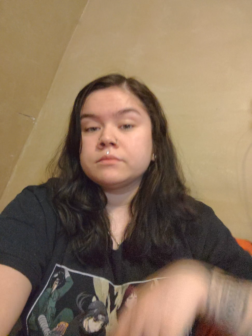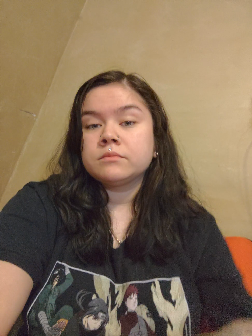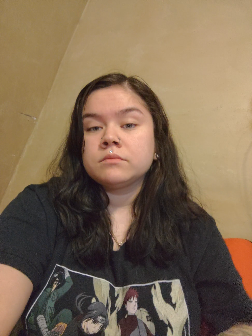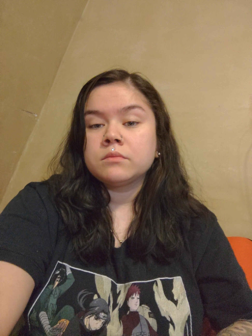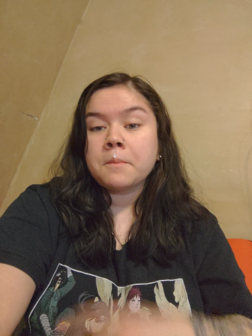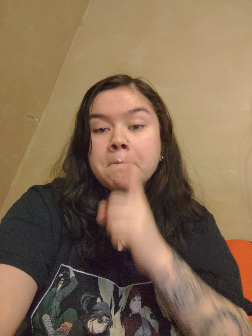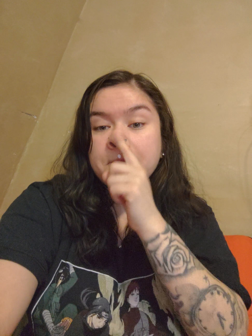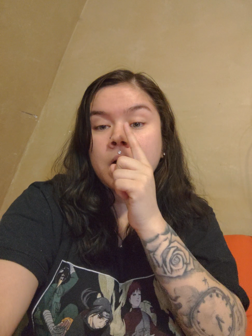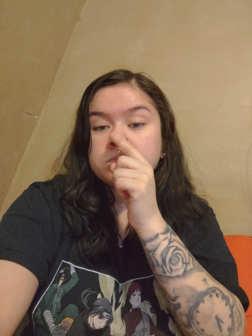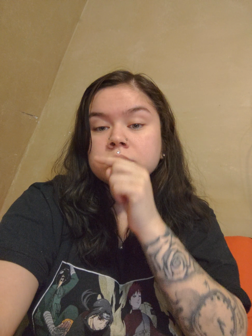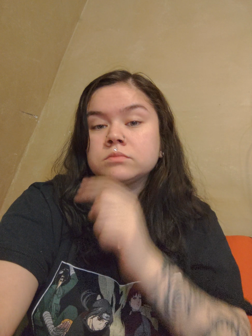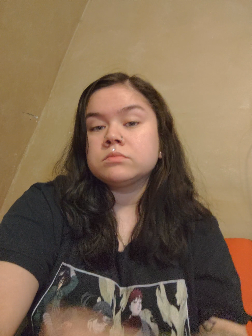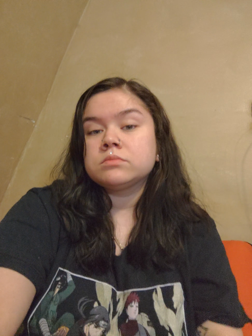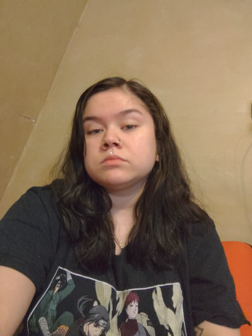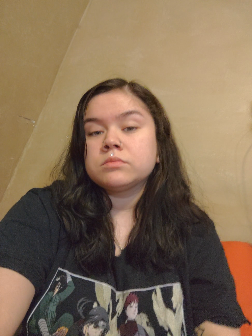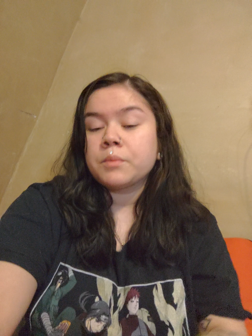mouse